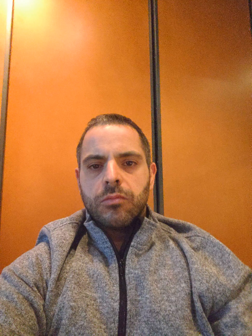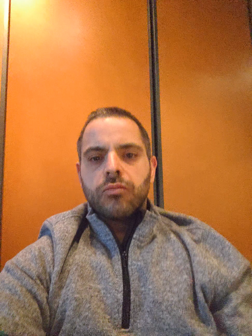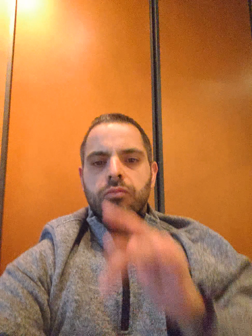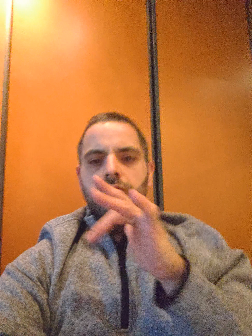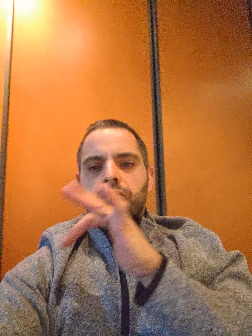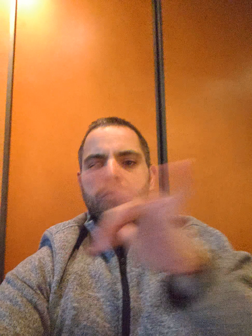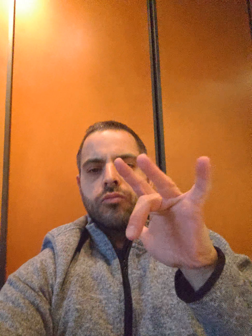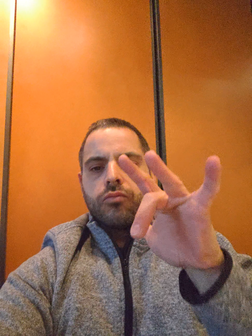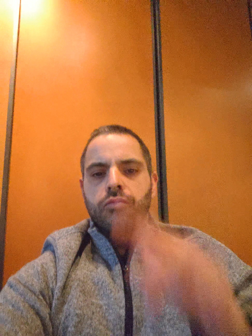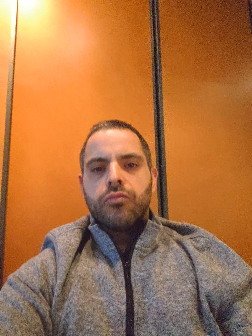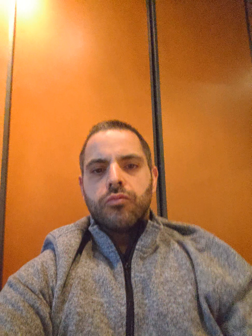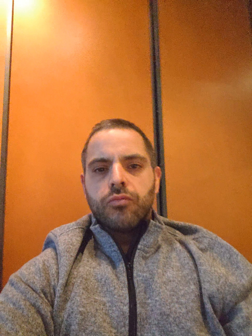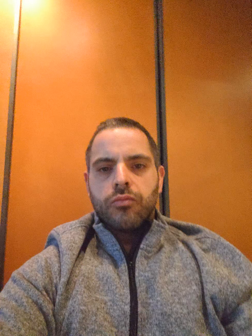empty